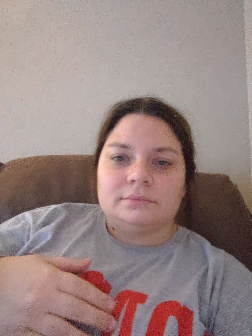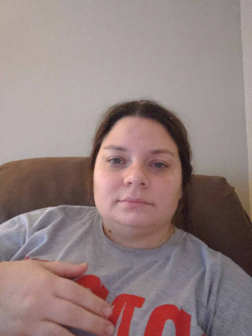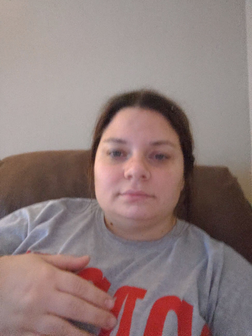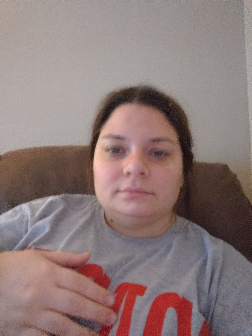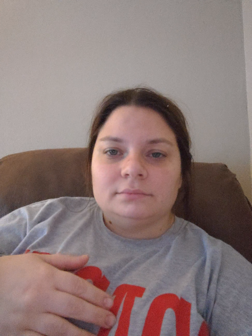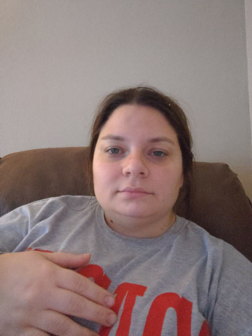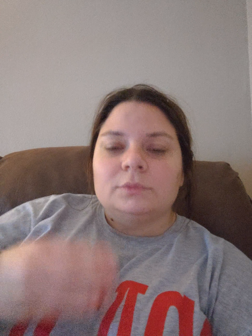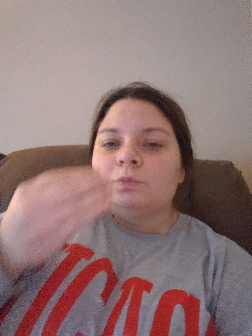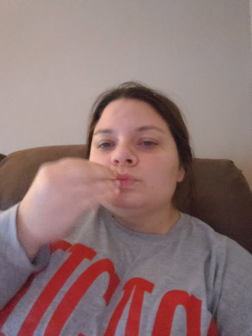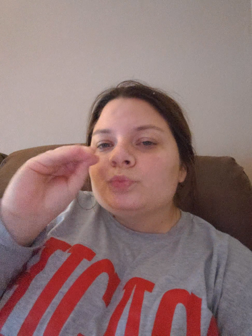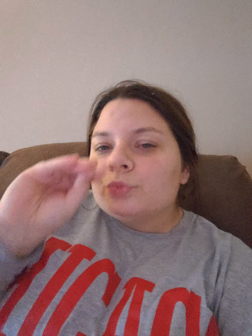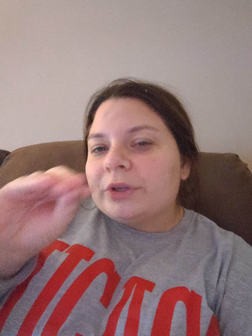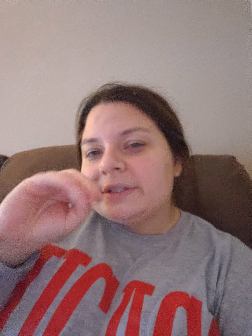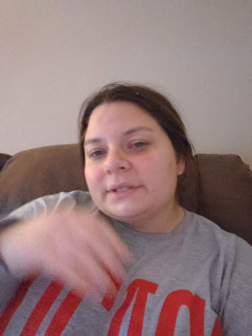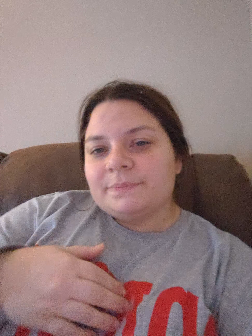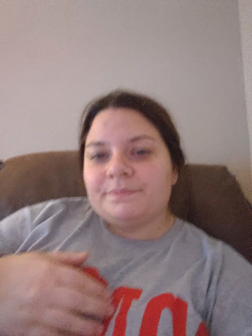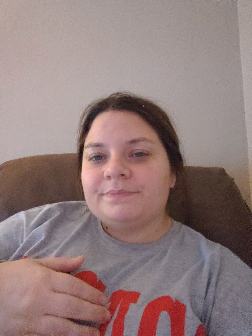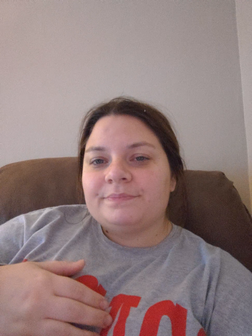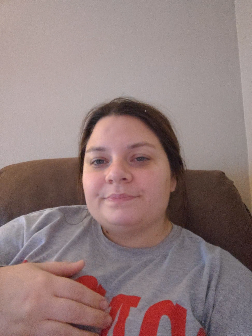kiss